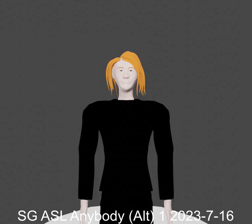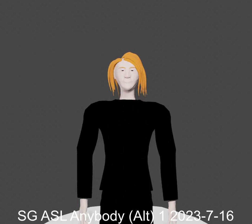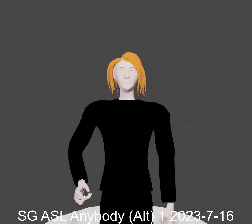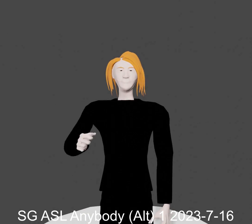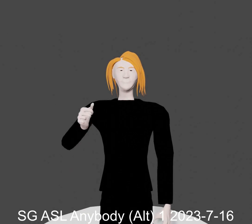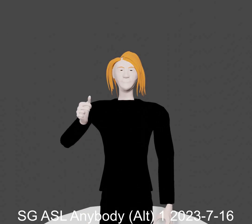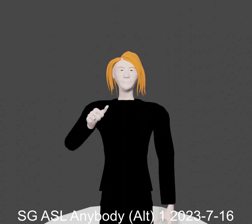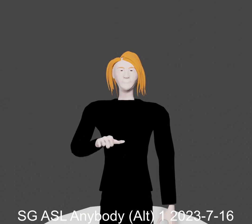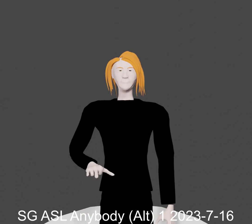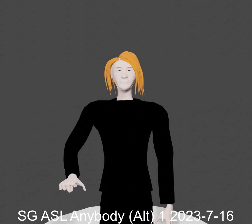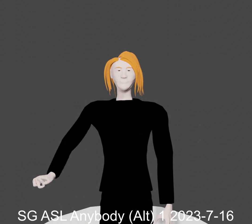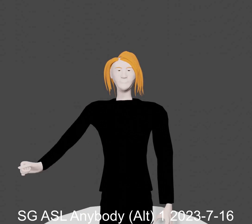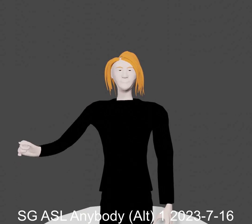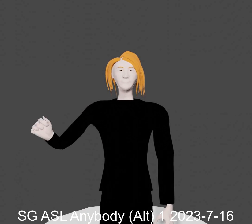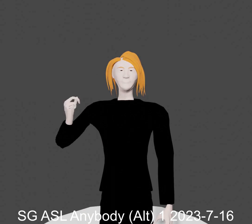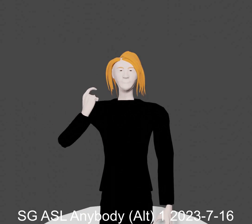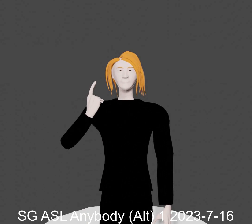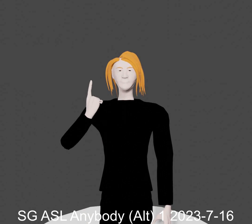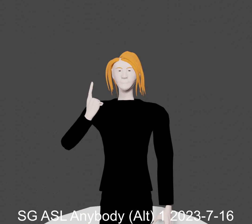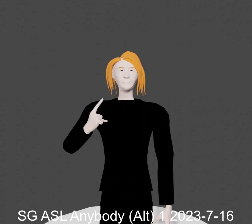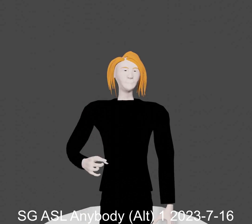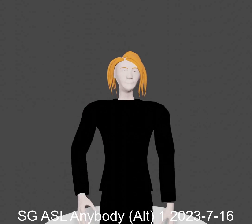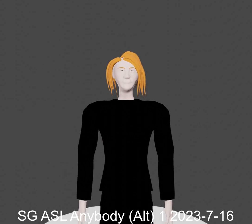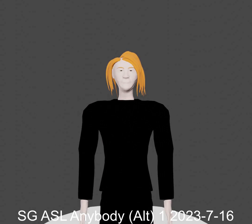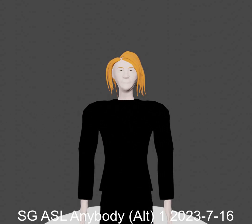Anybody